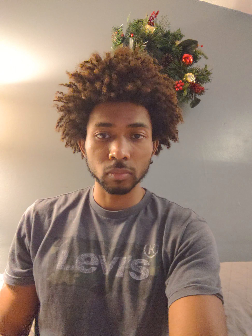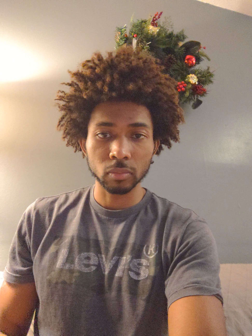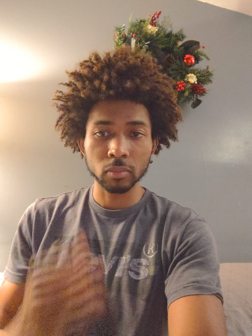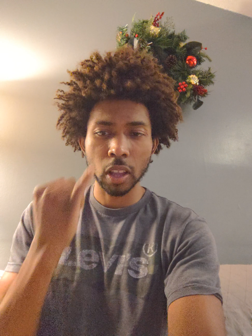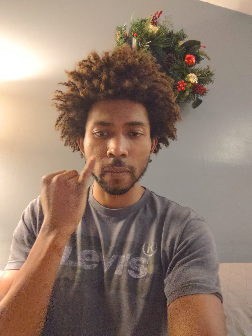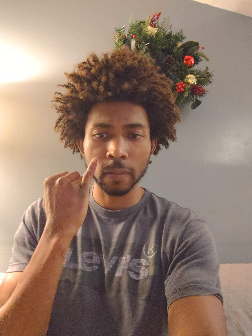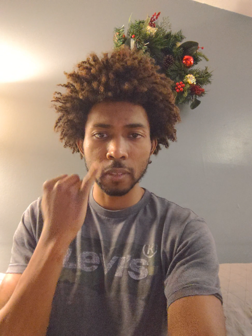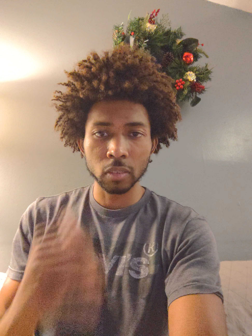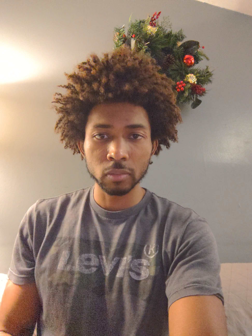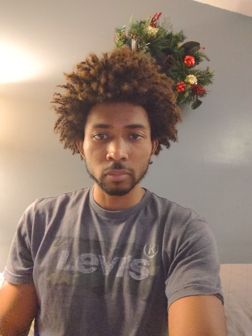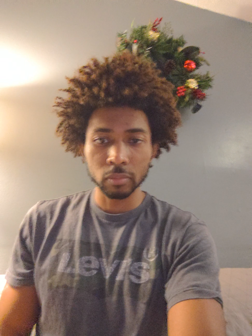if